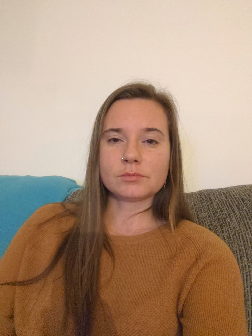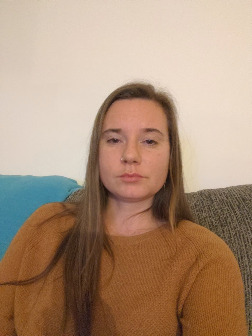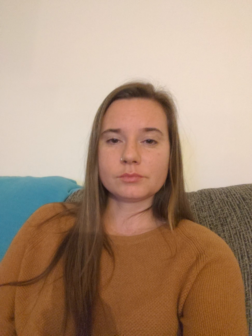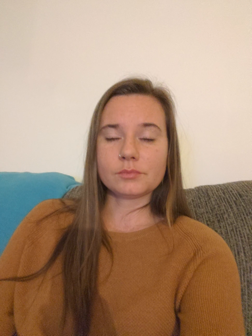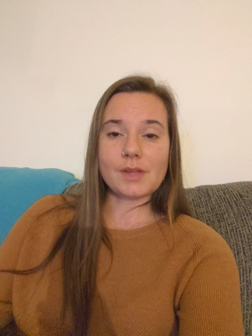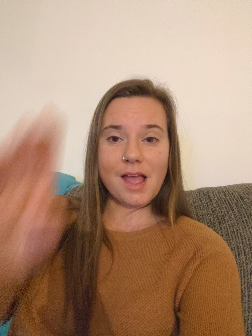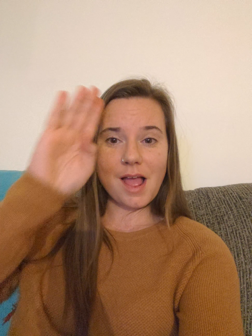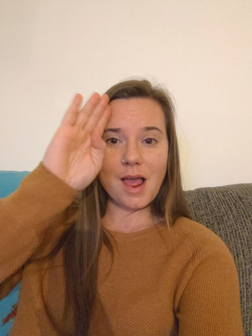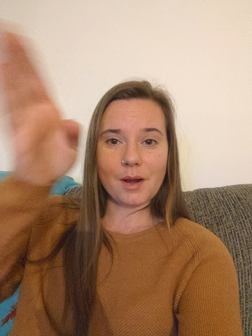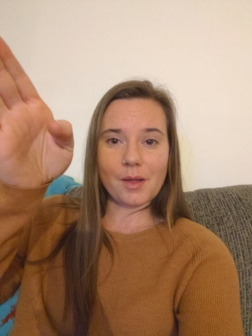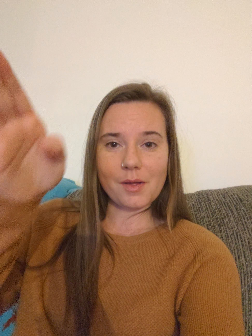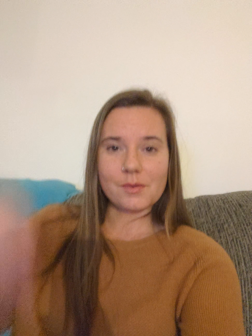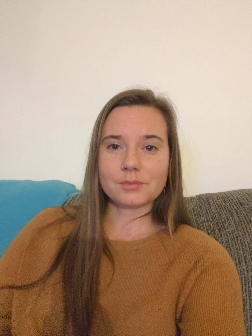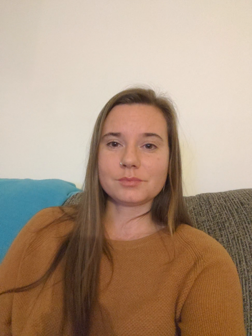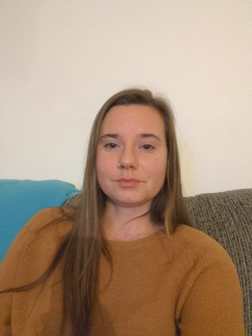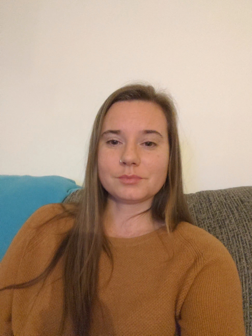hello